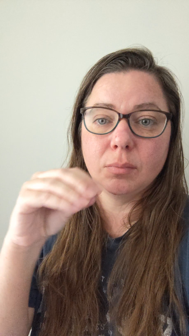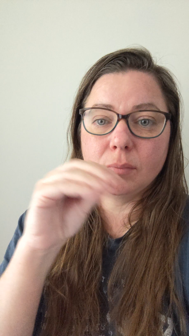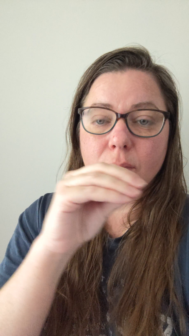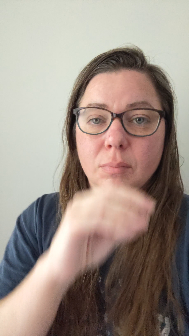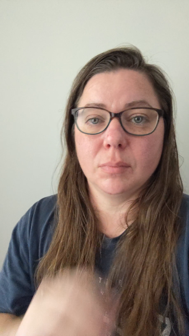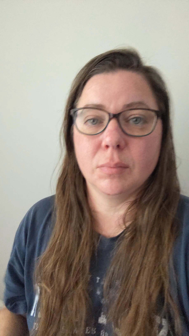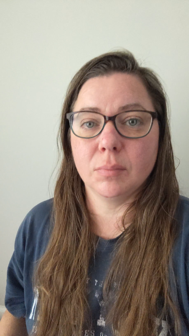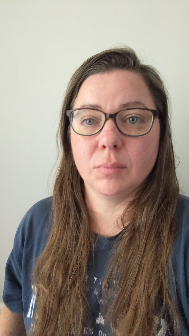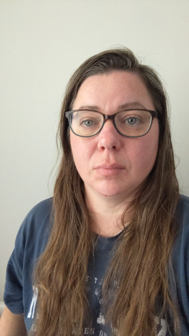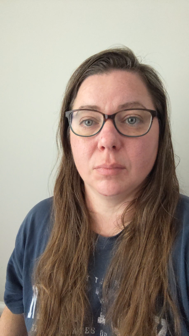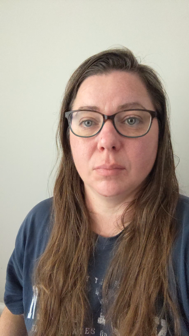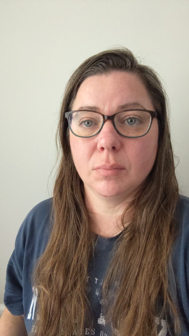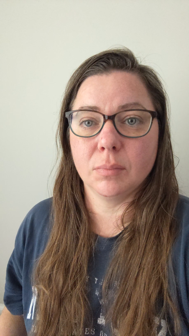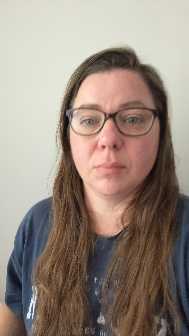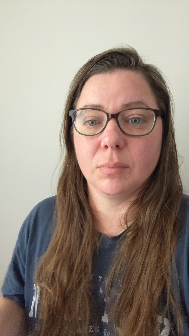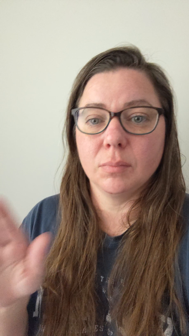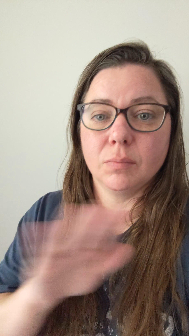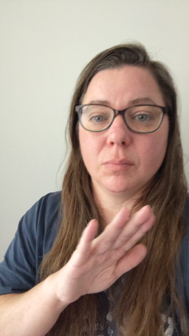full